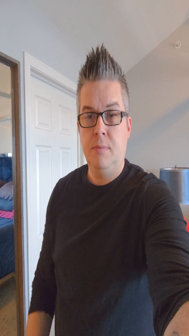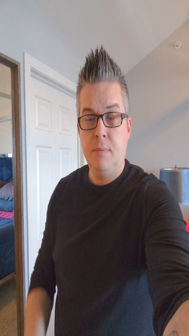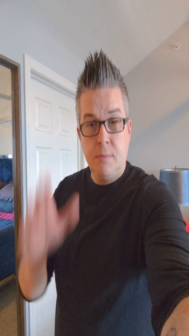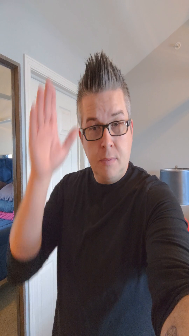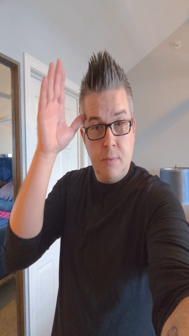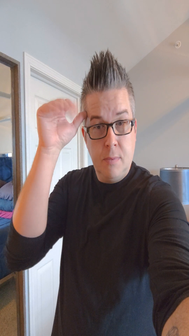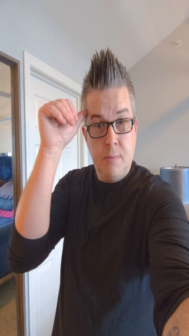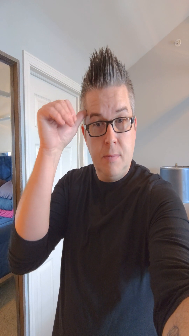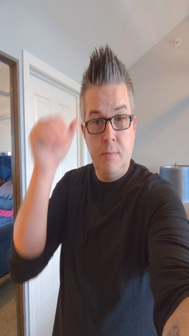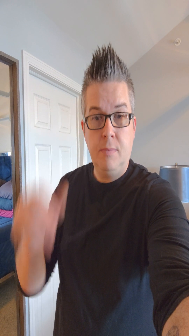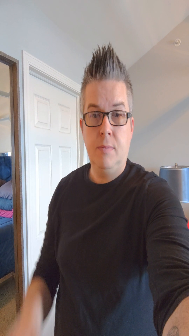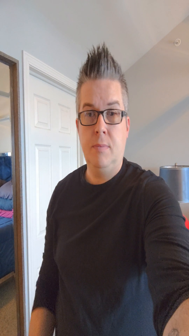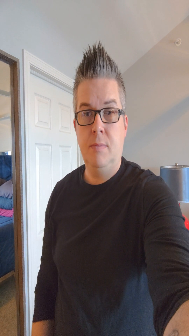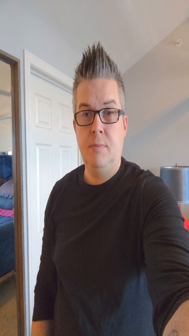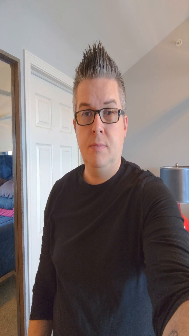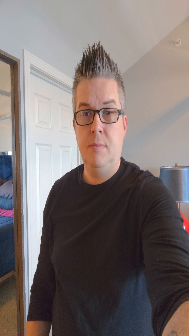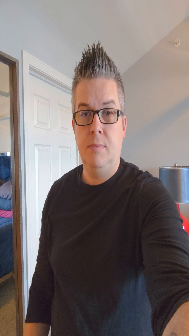donkey